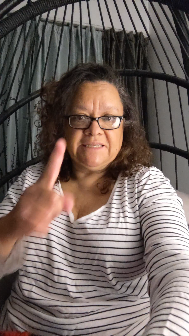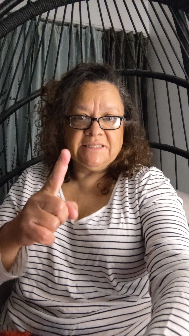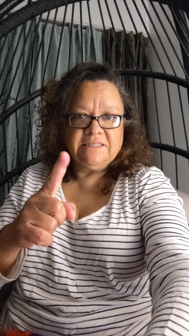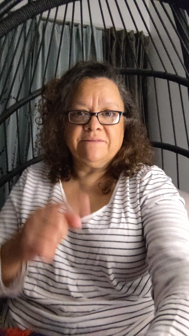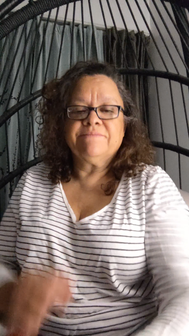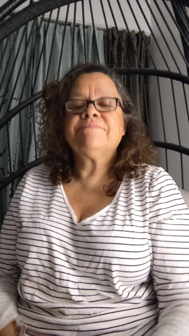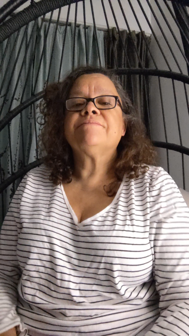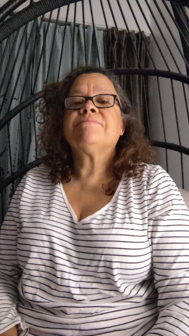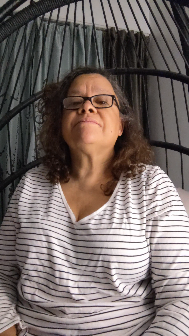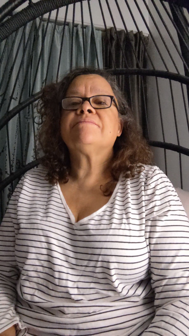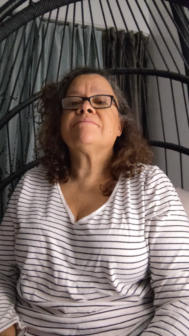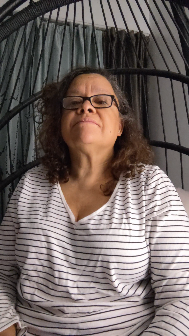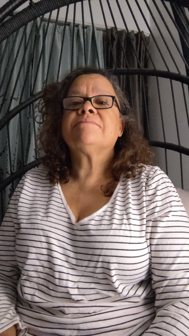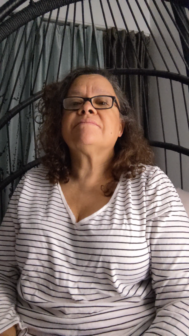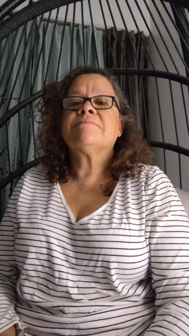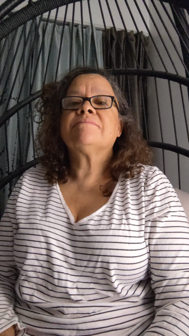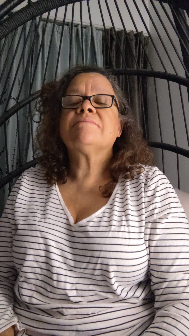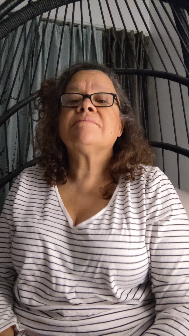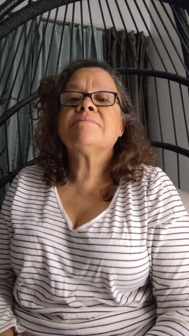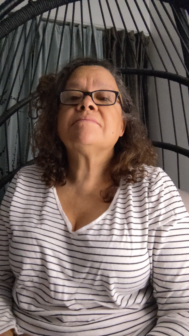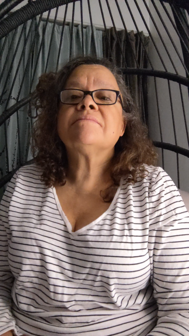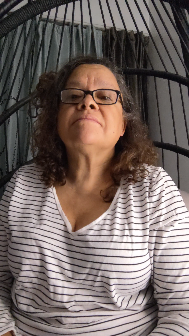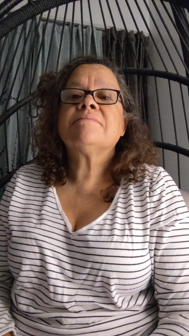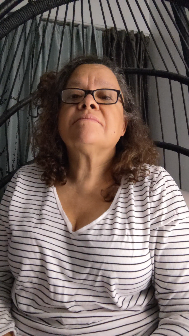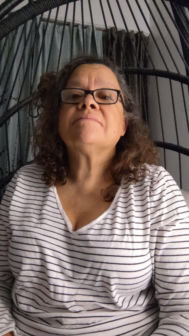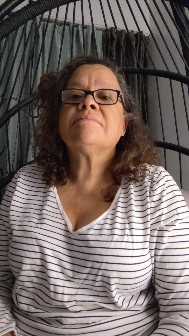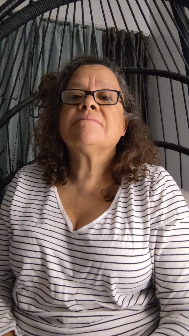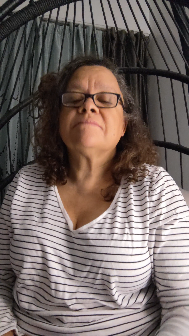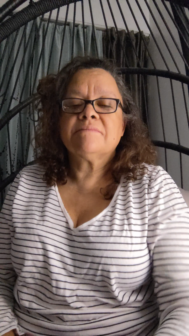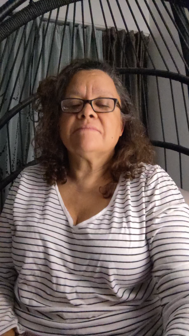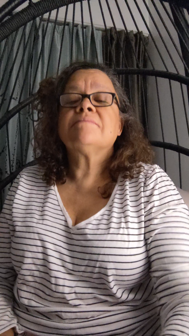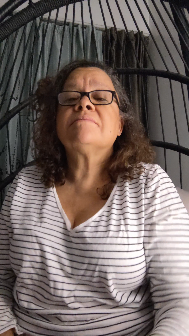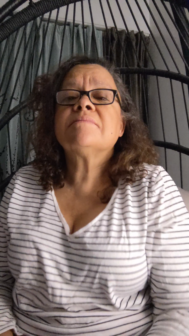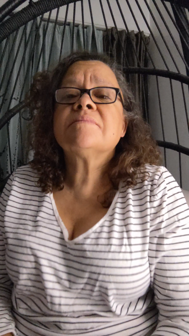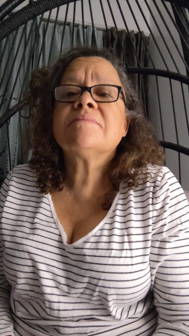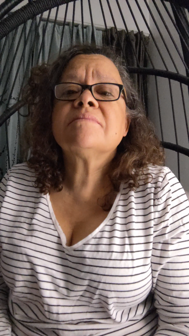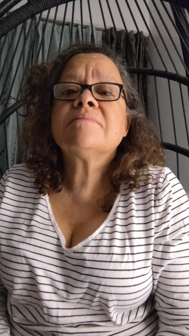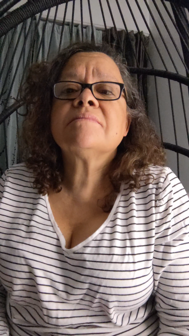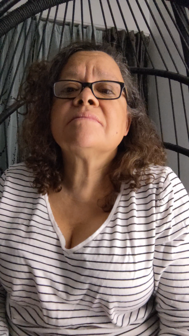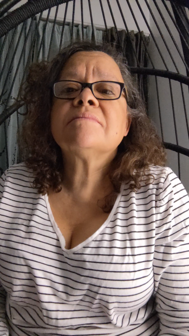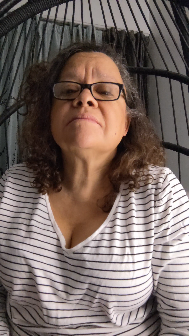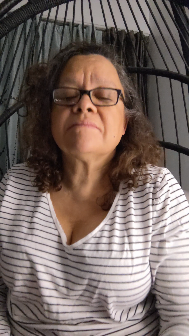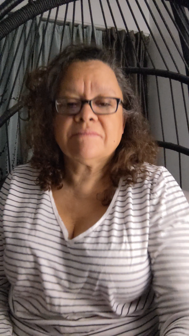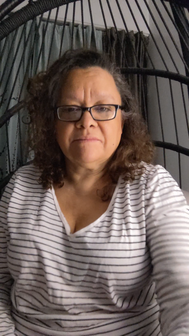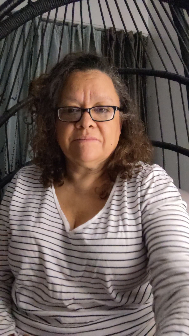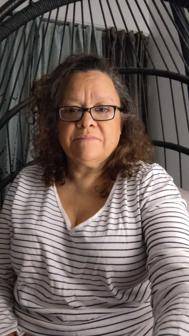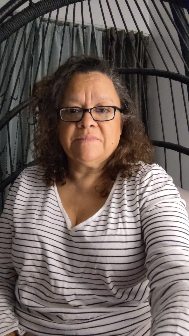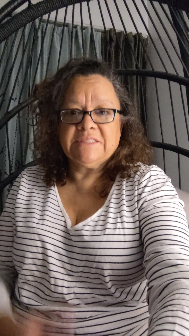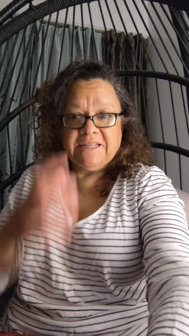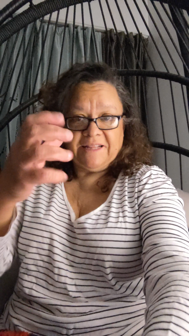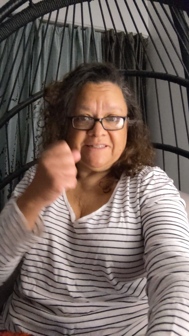get